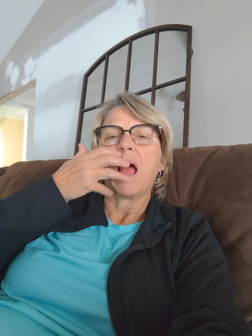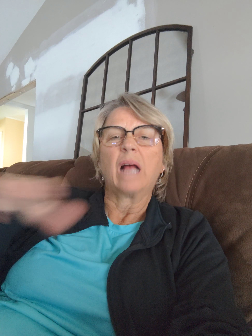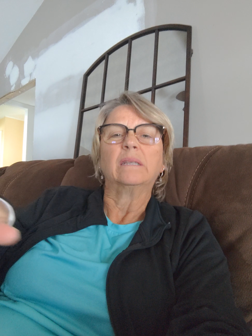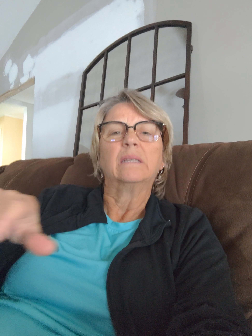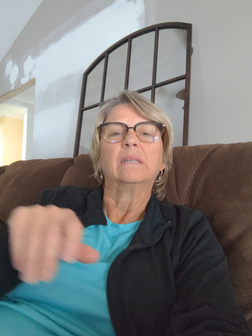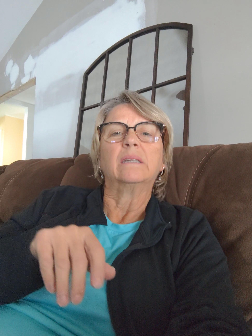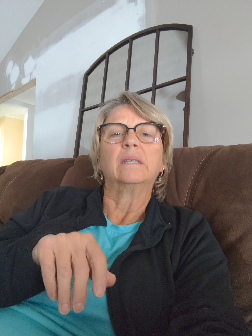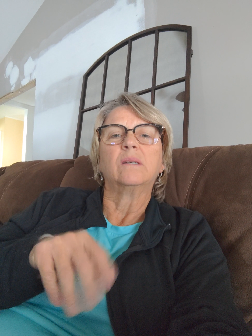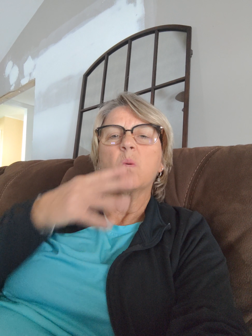hot